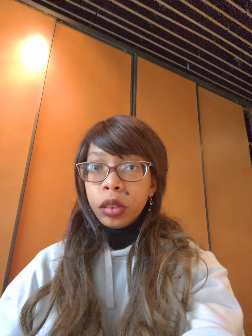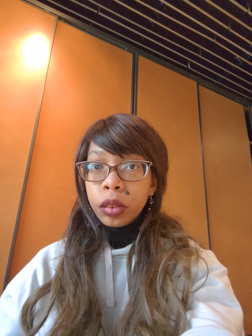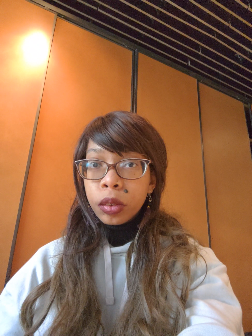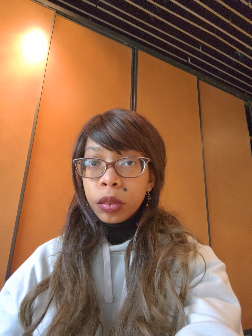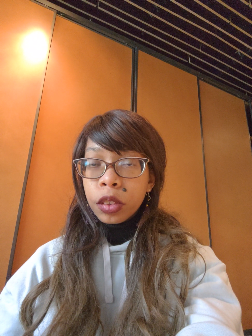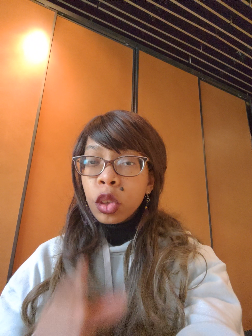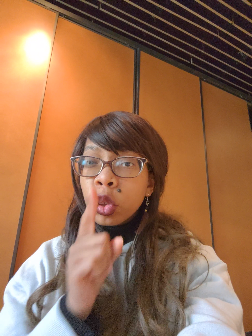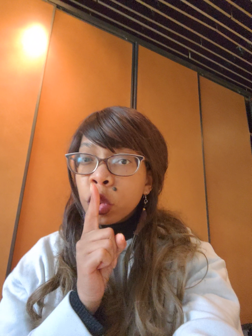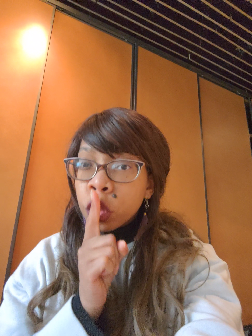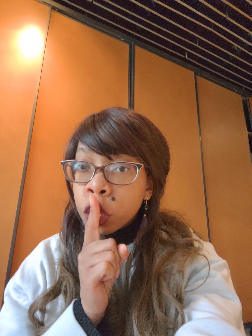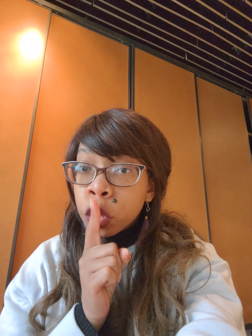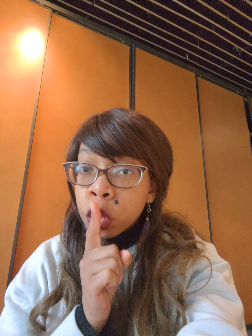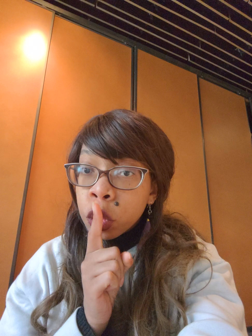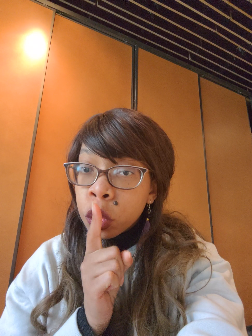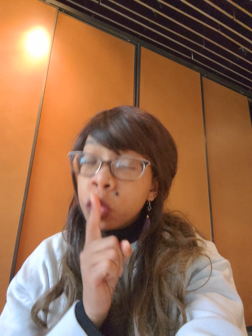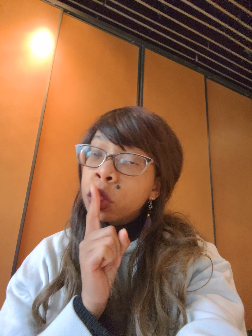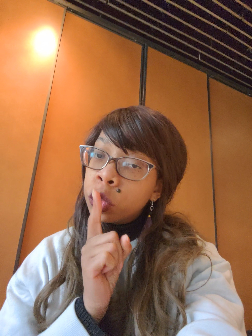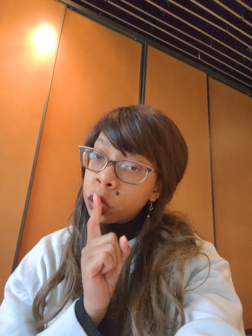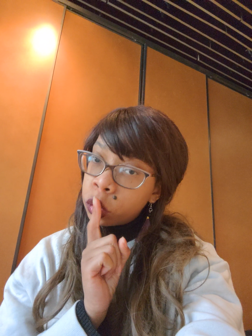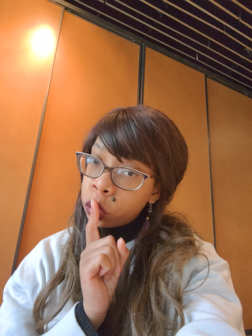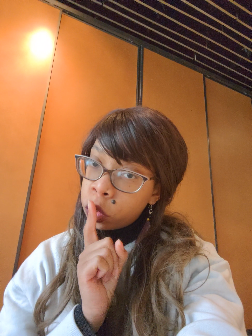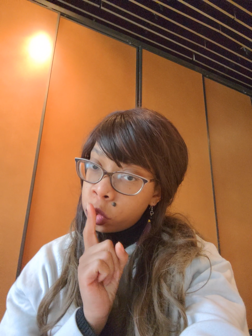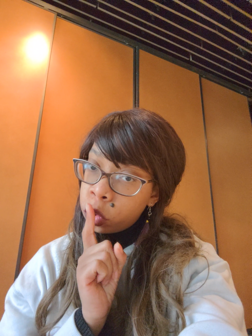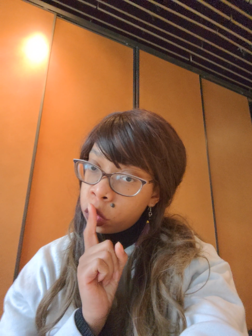shhh